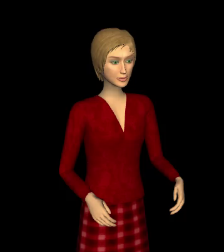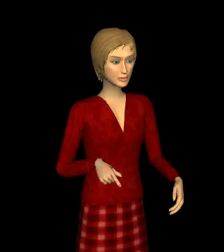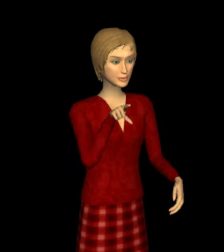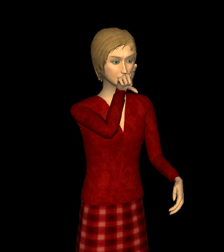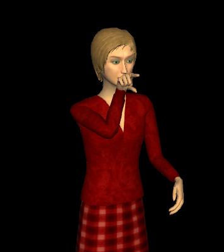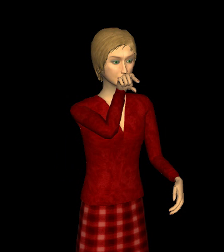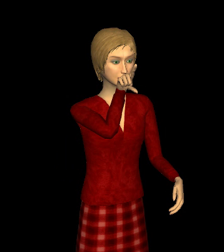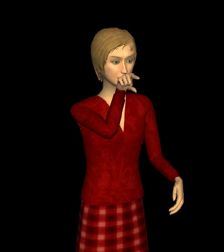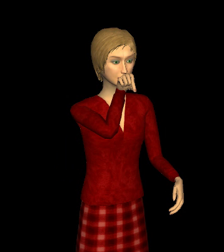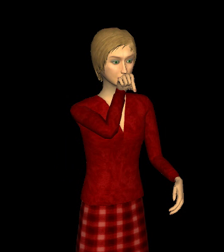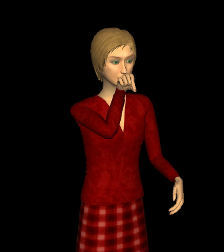دجاجة